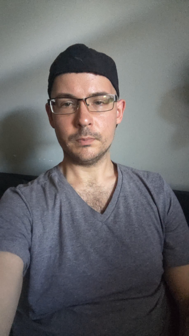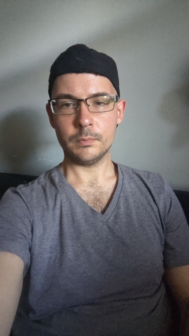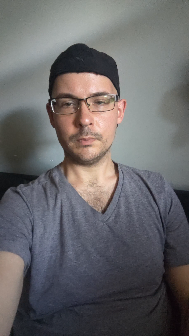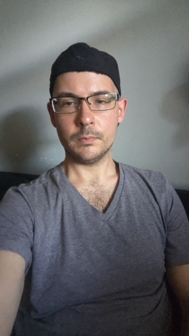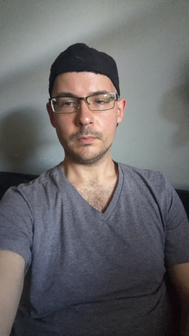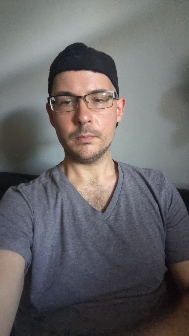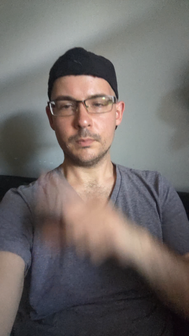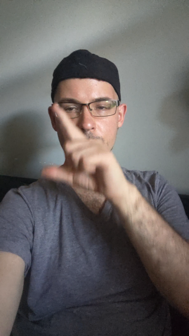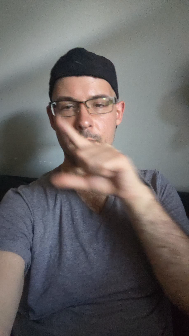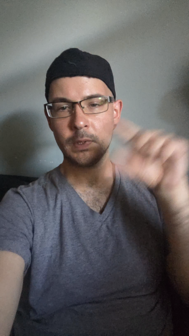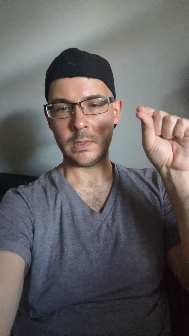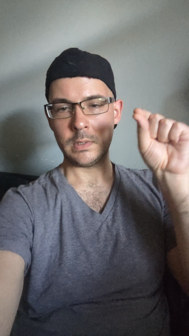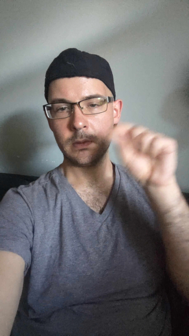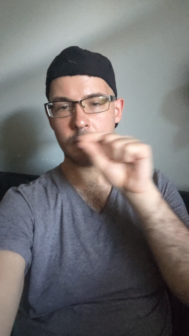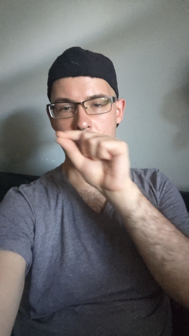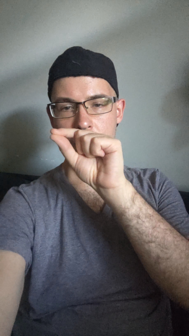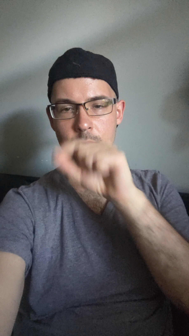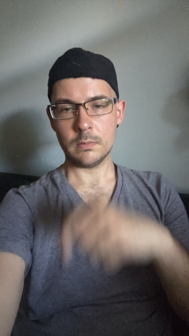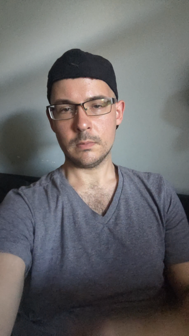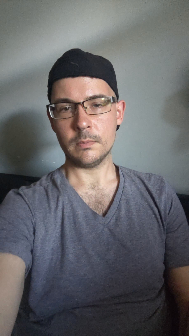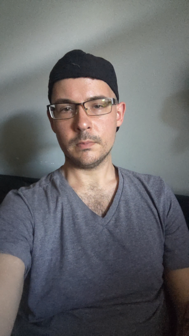peas